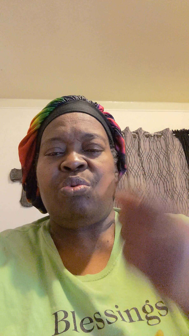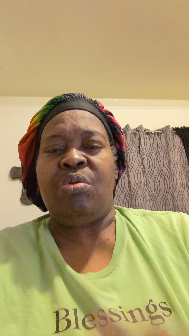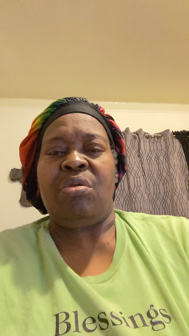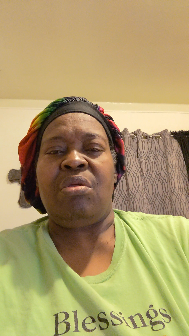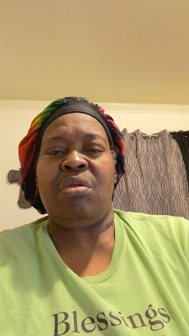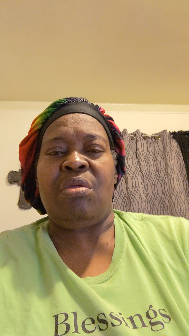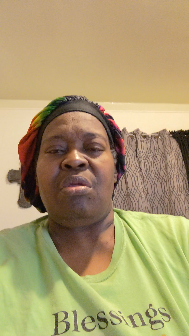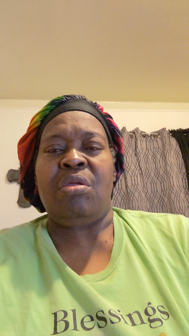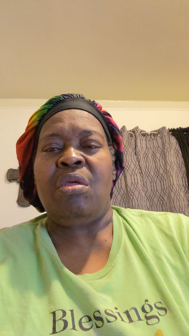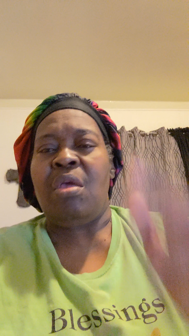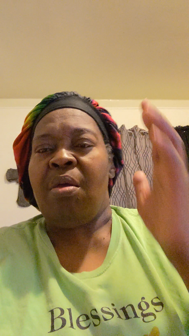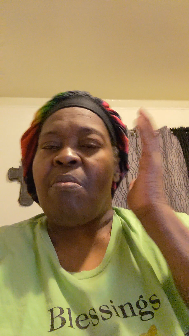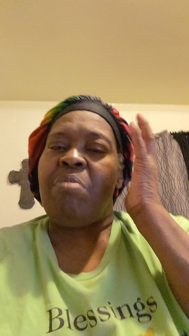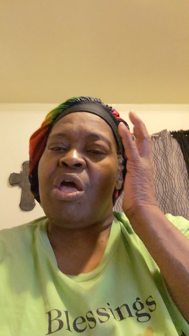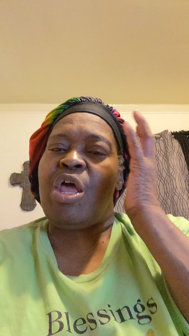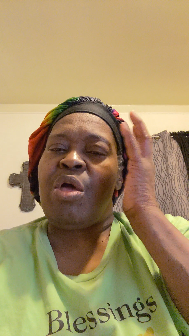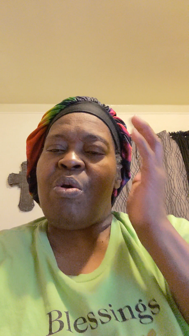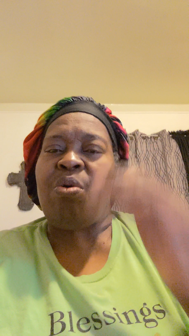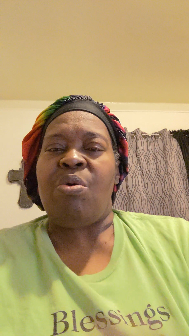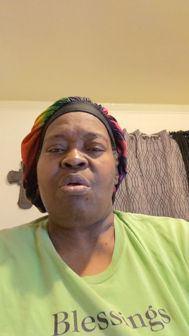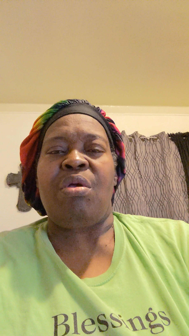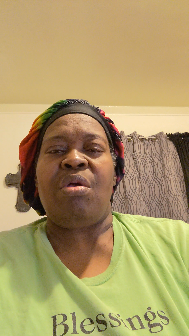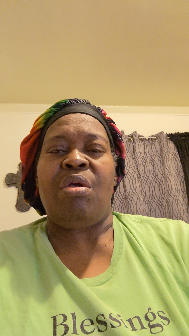pillow